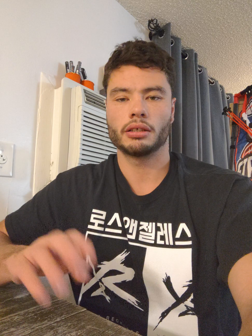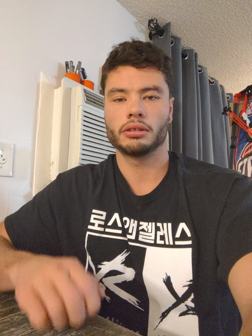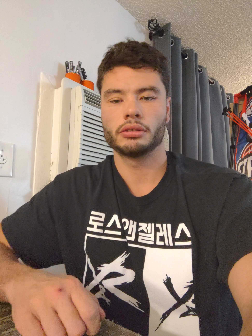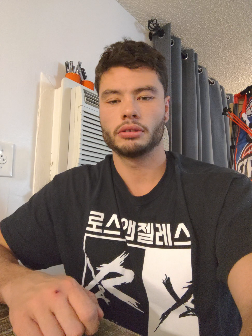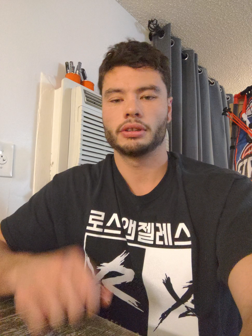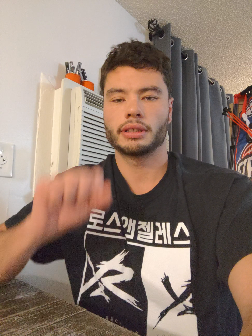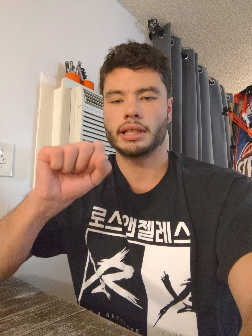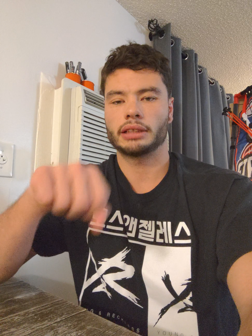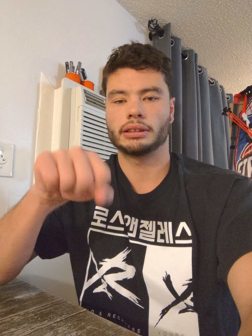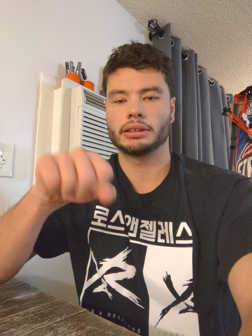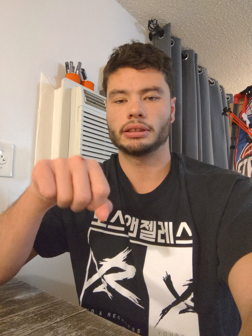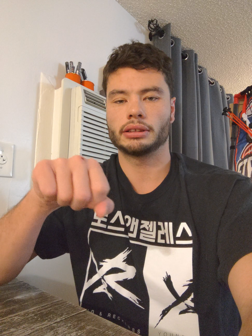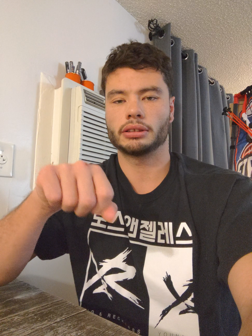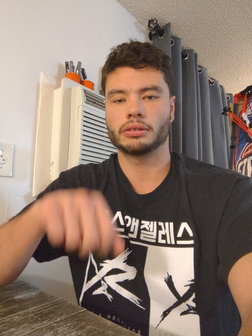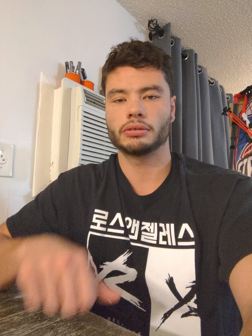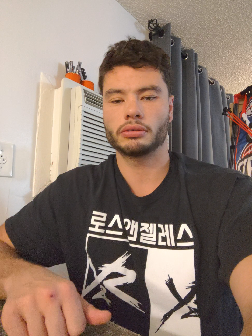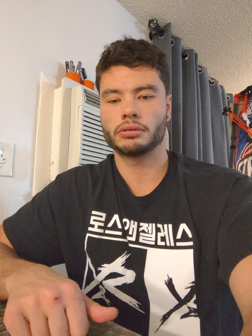yes